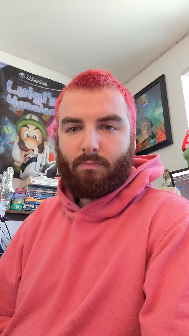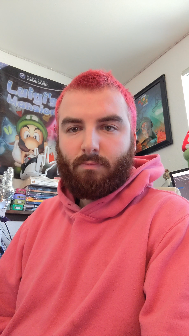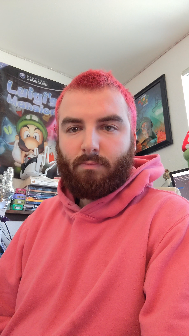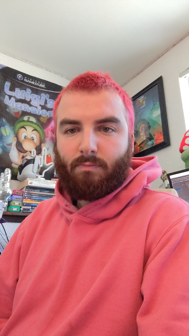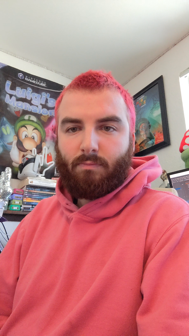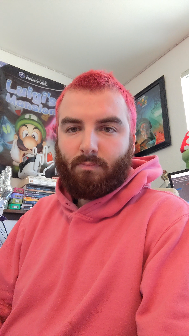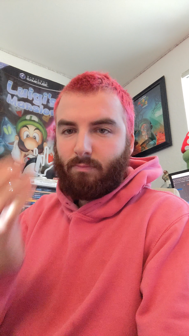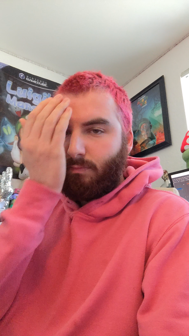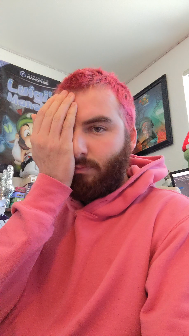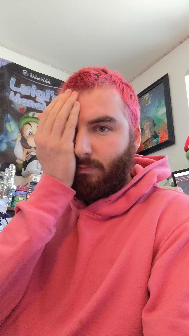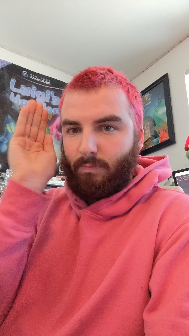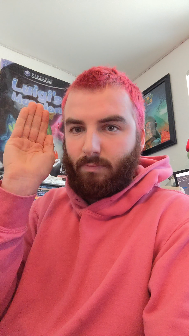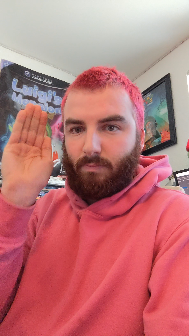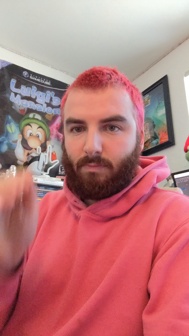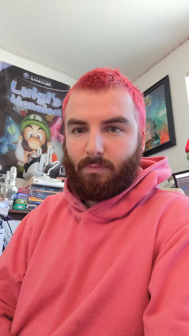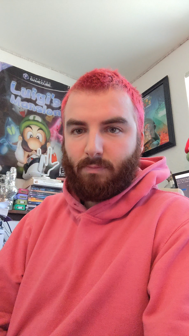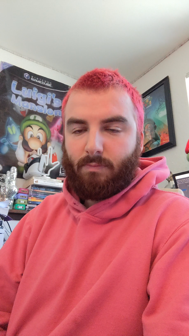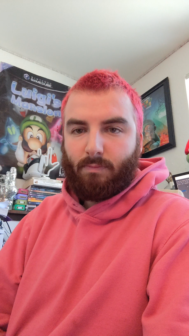peekaboo